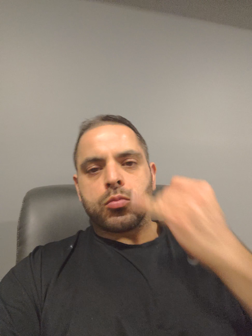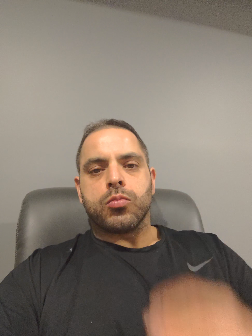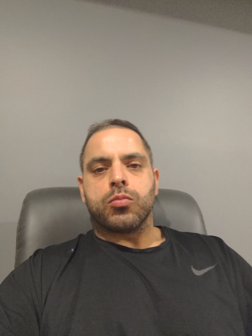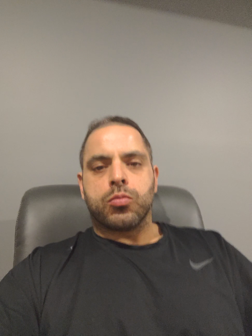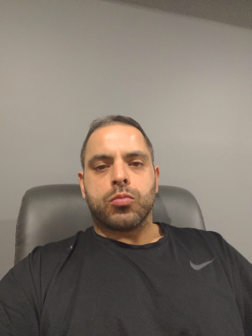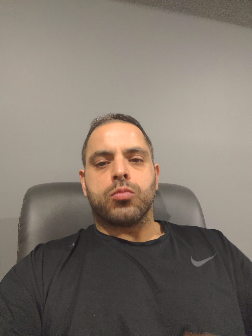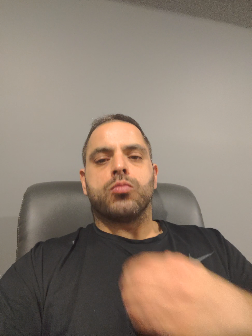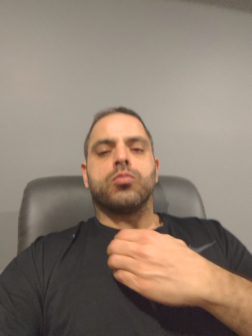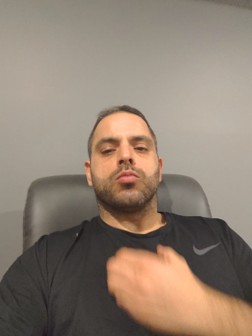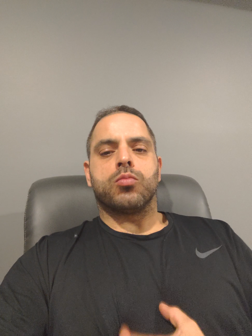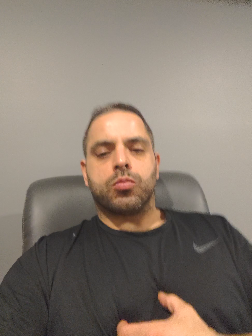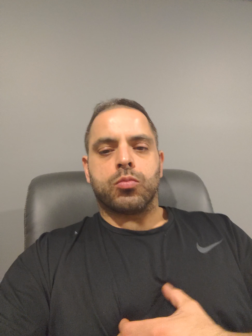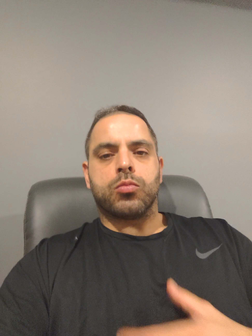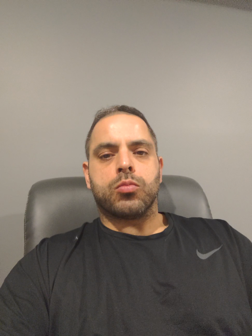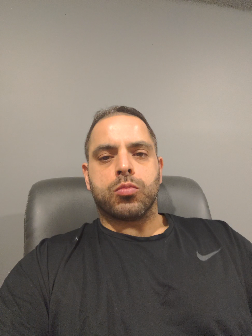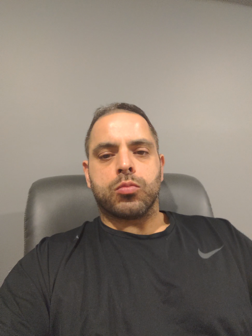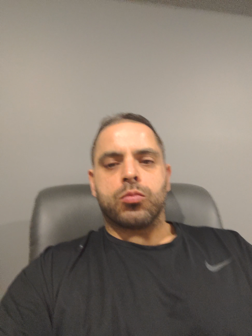hungry